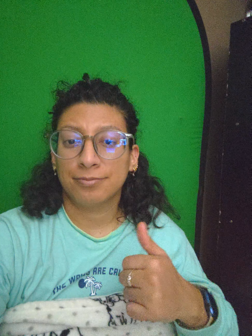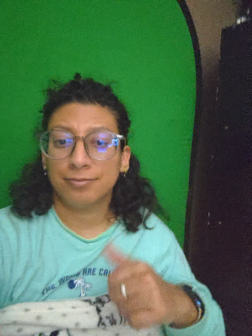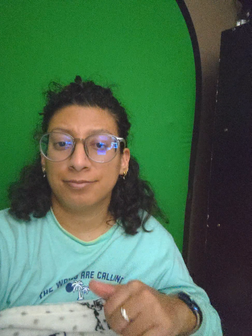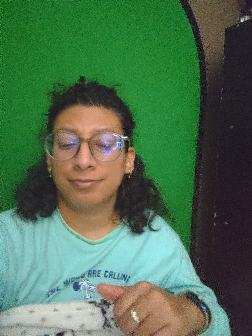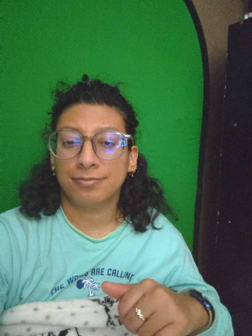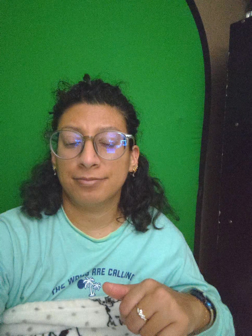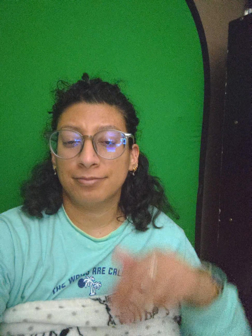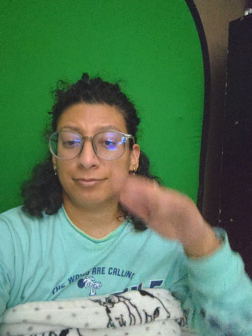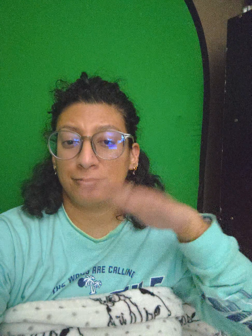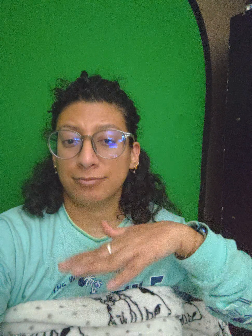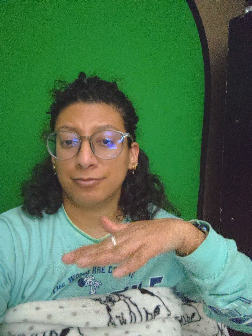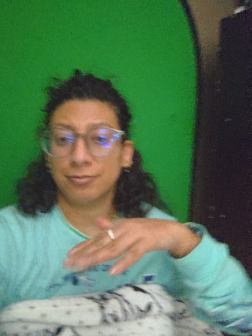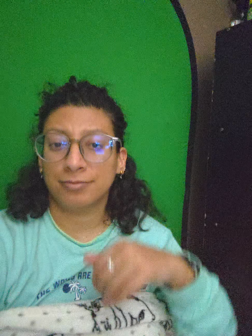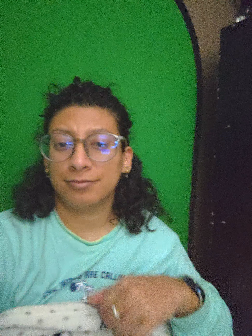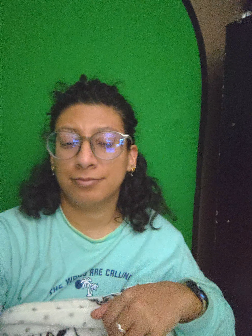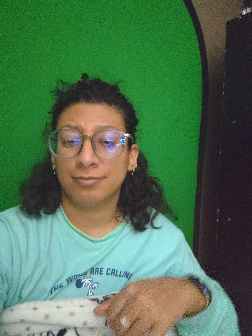on